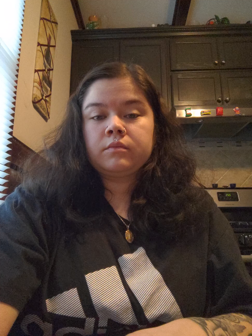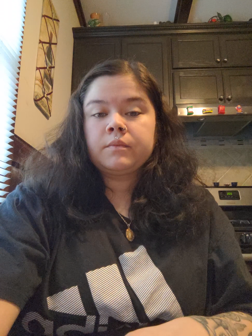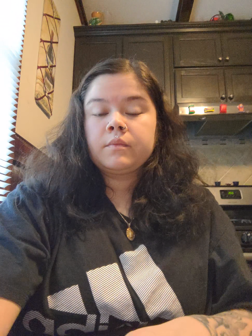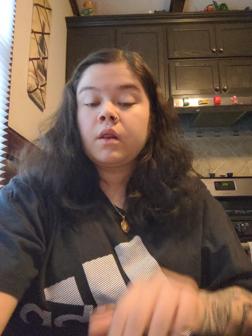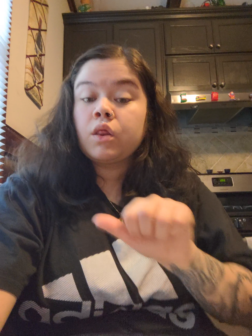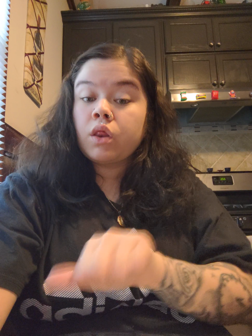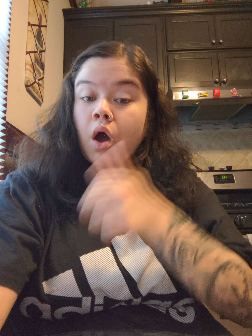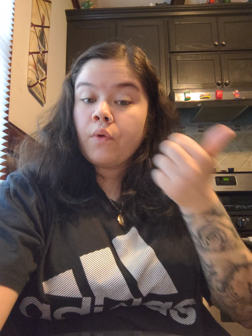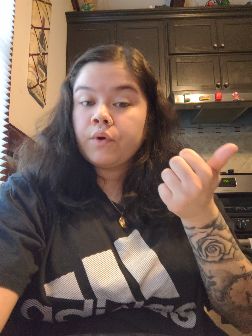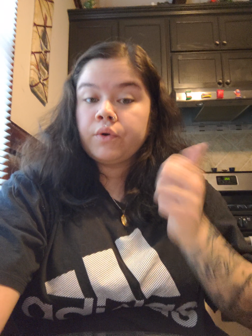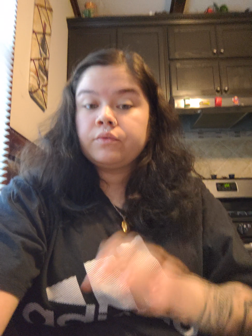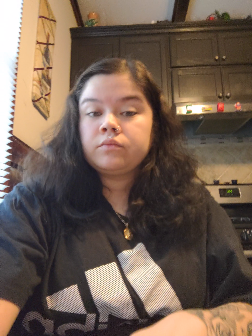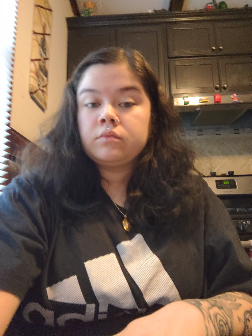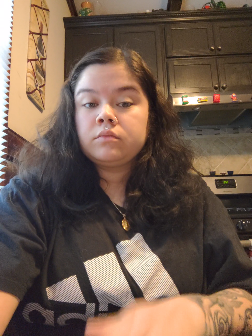another